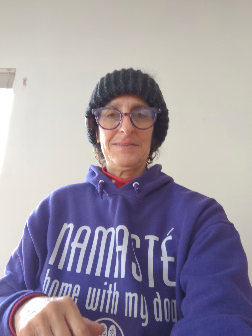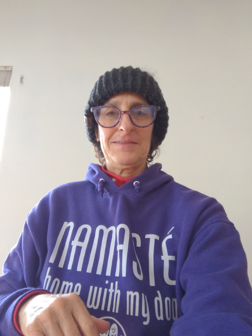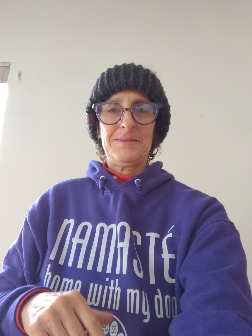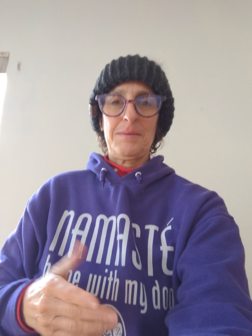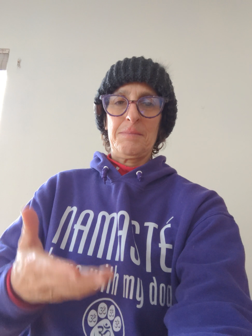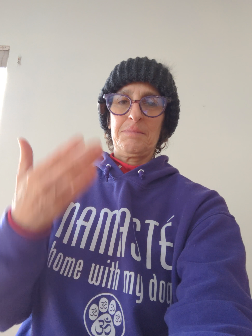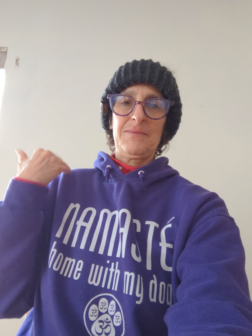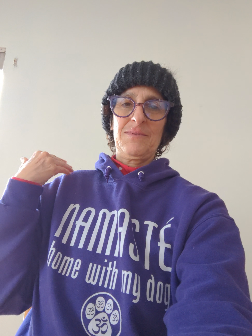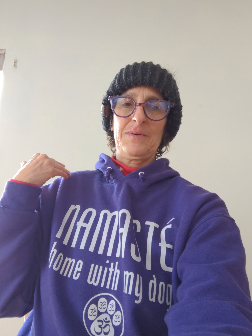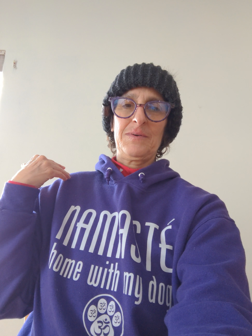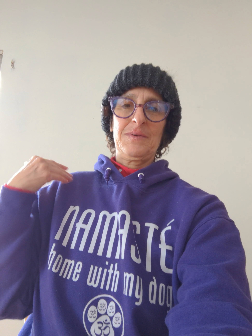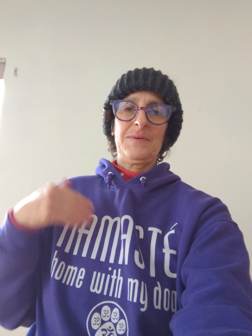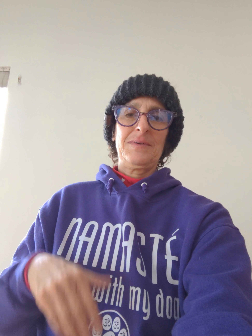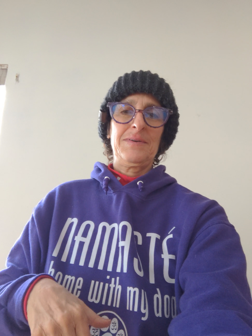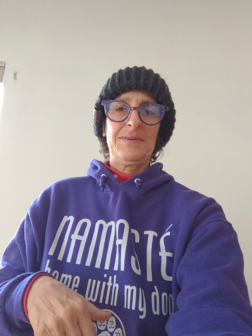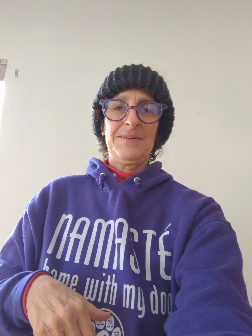before